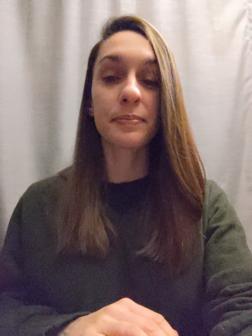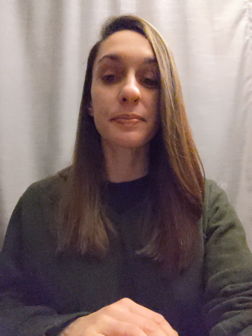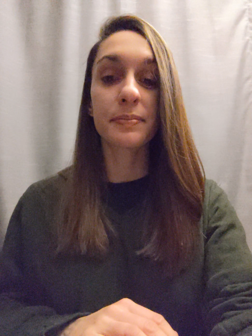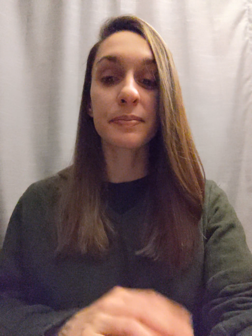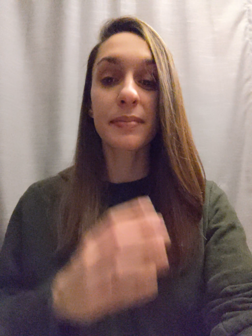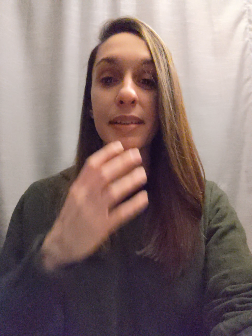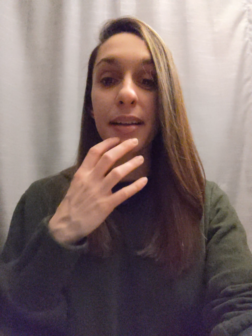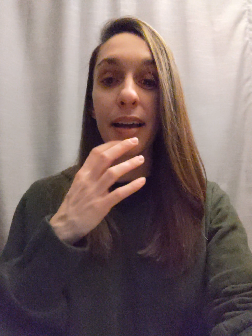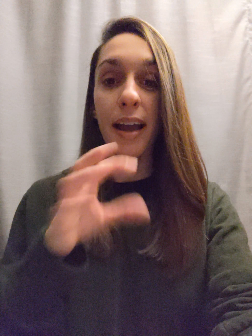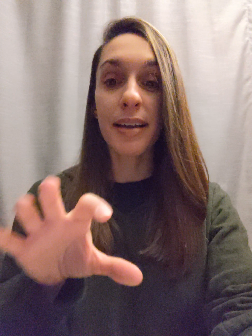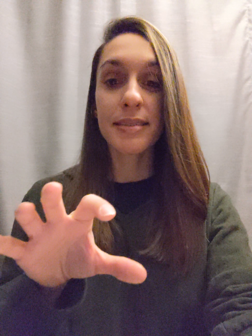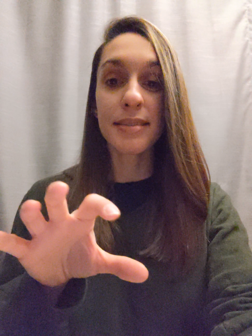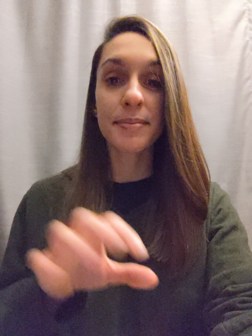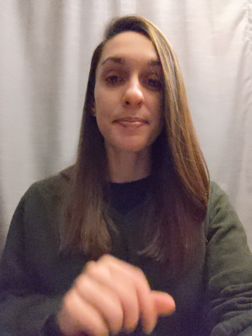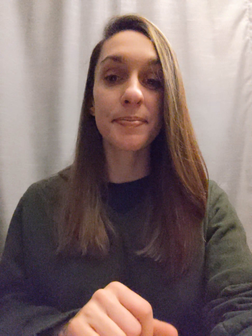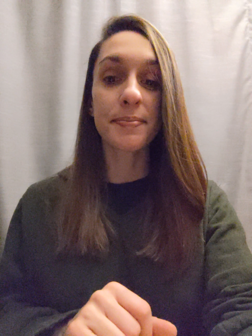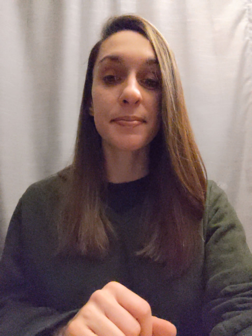hot